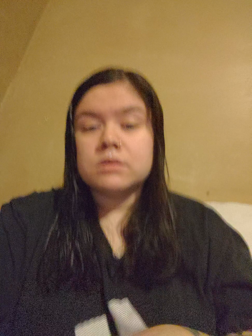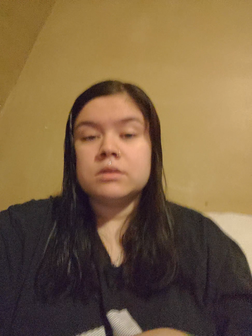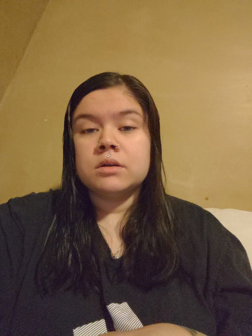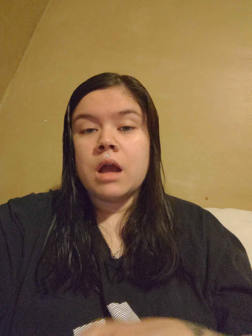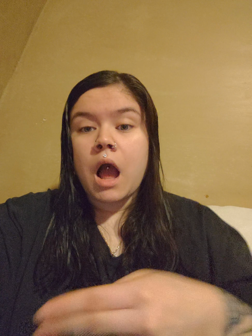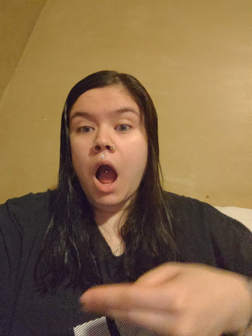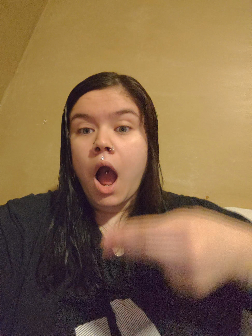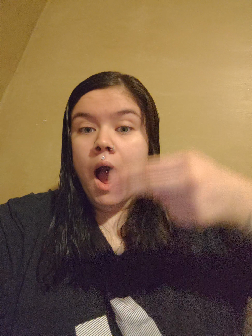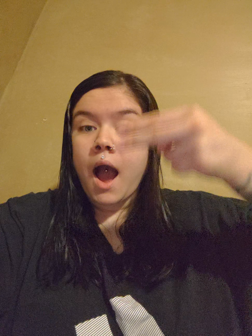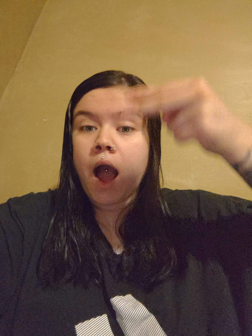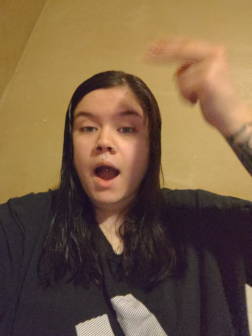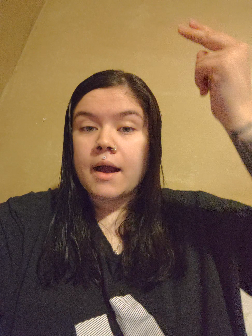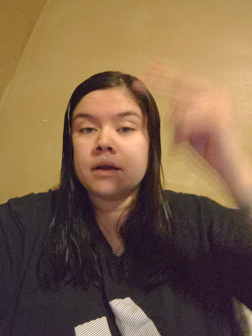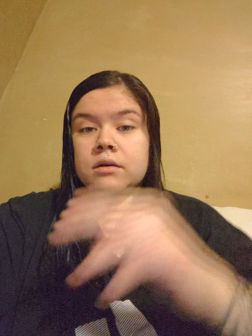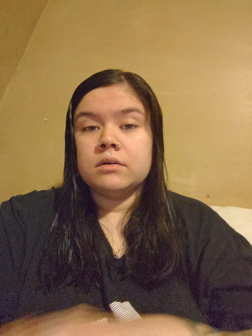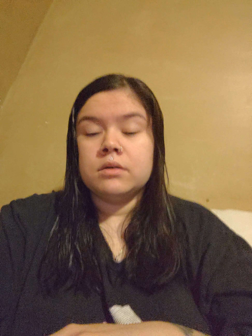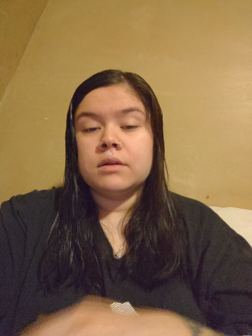high